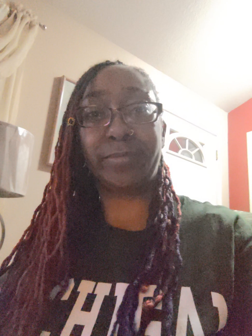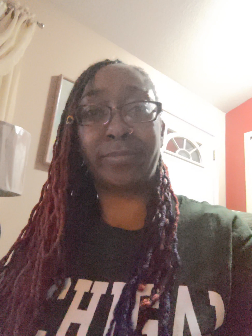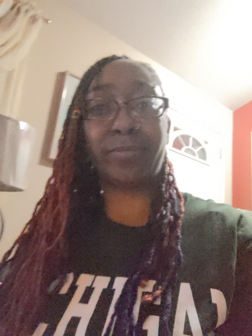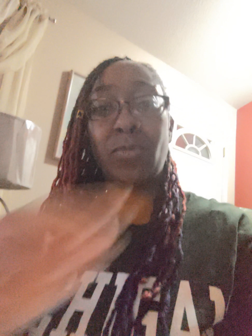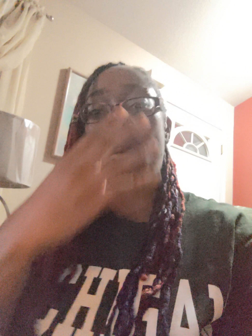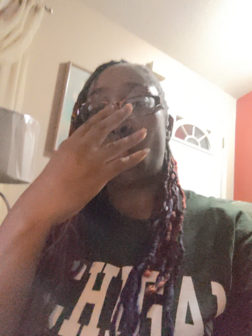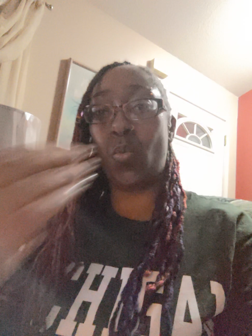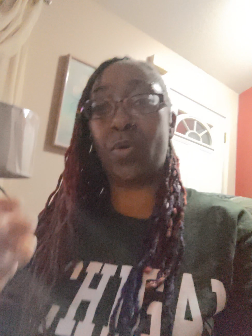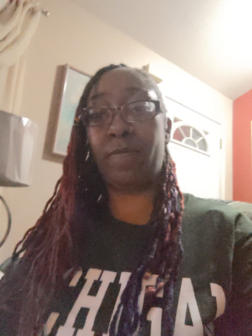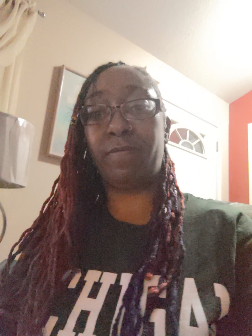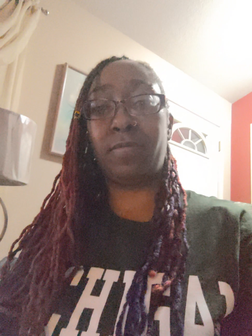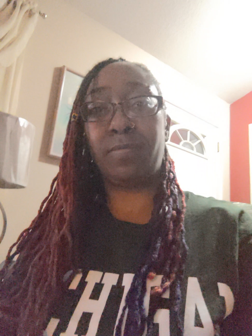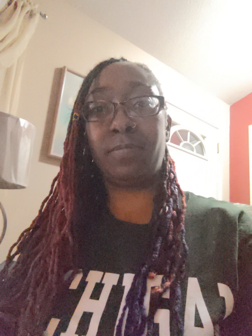wolf